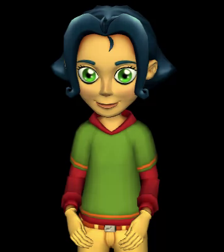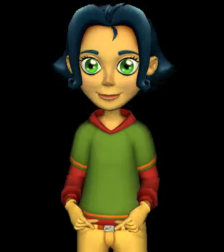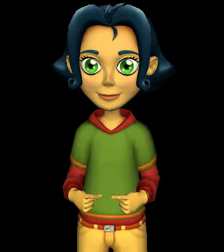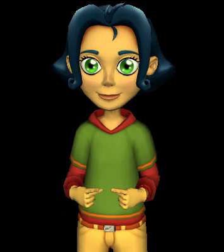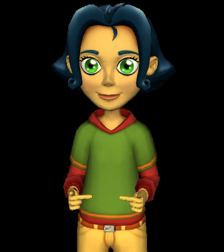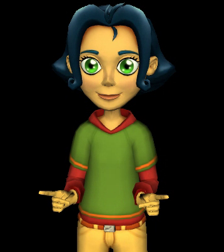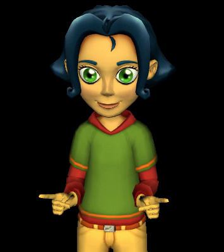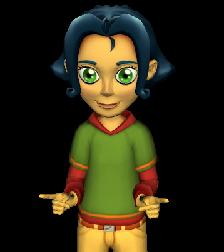عام